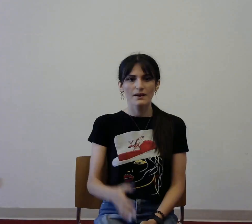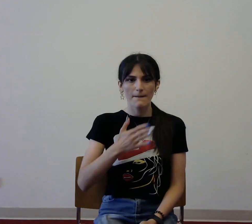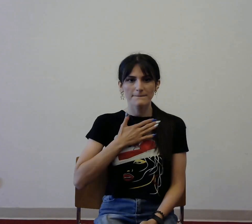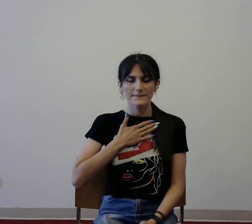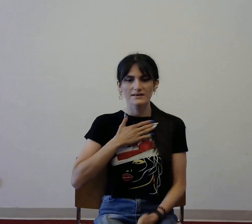mən